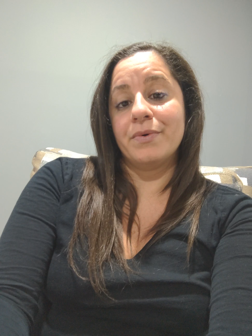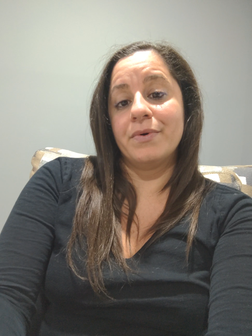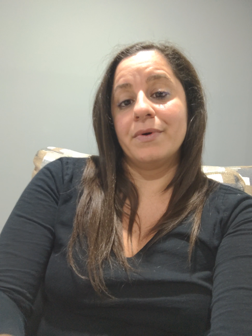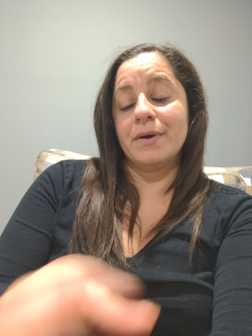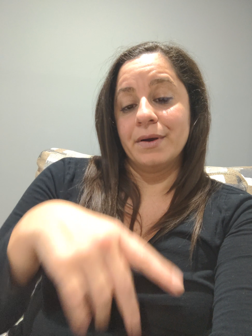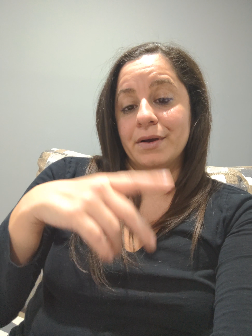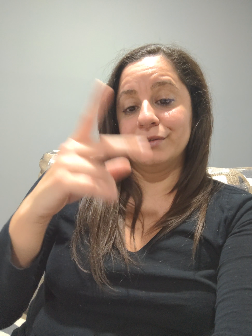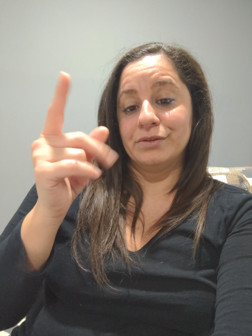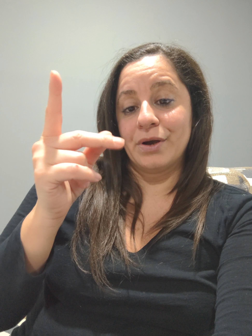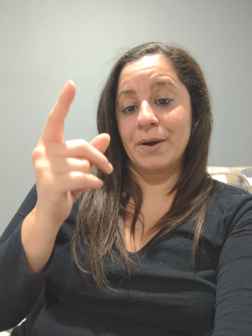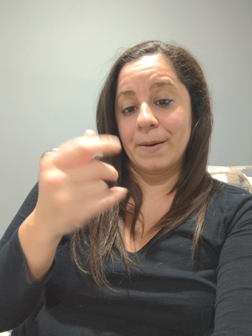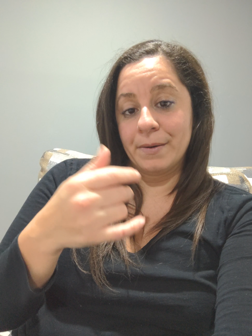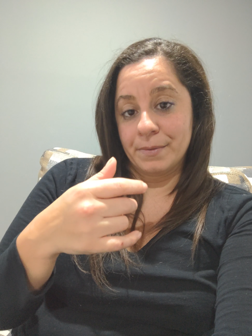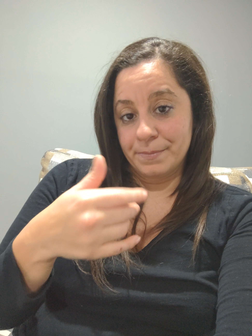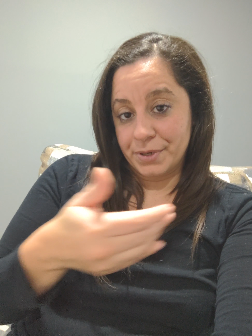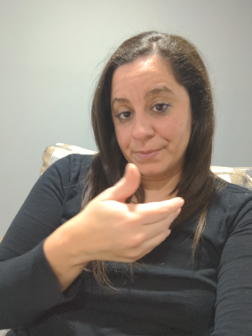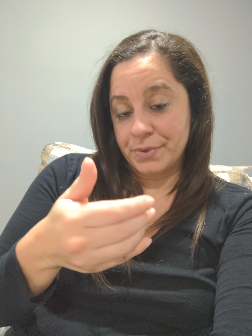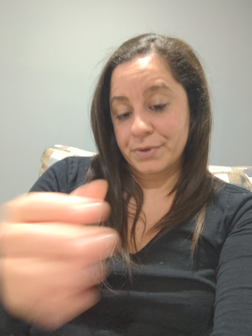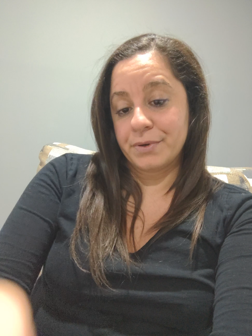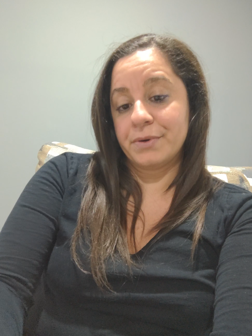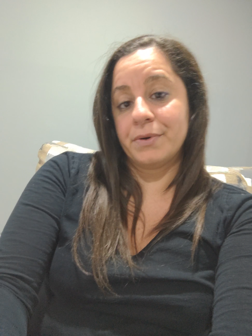puppy